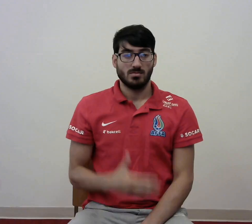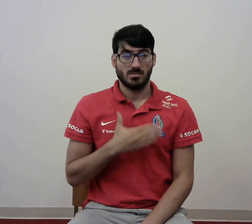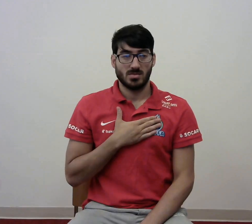mən